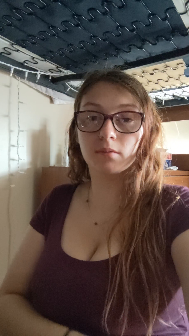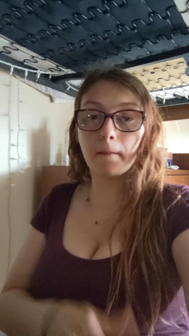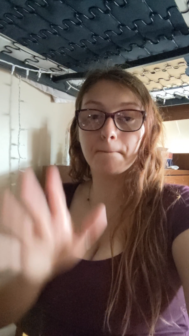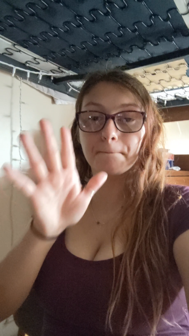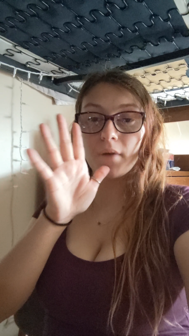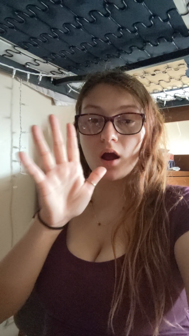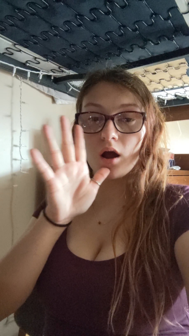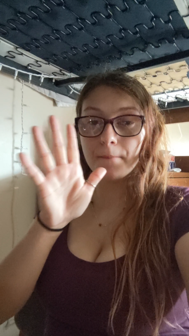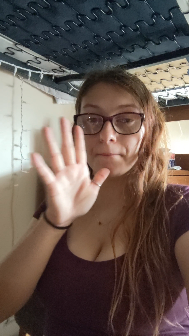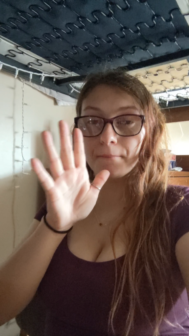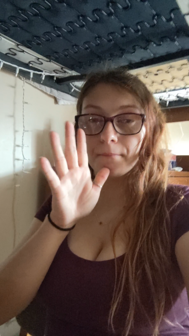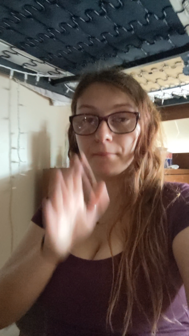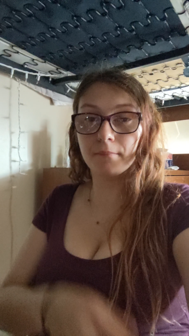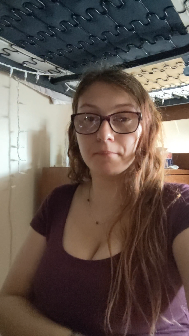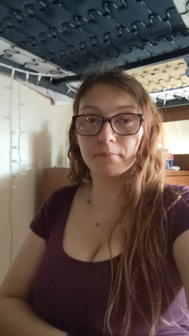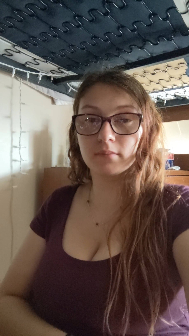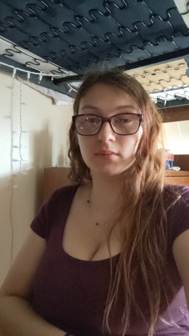mommy